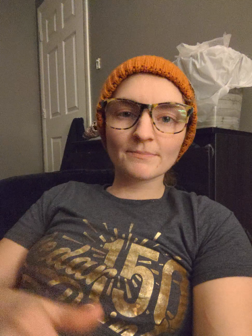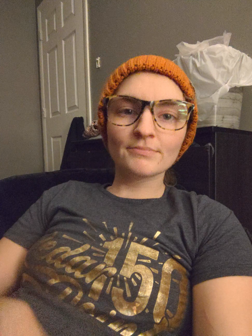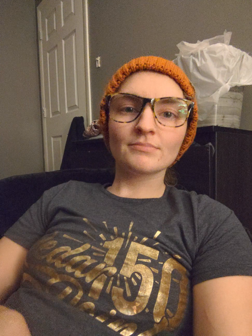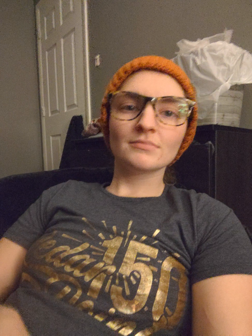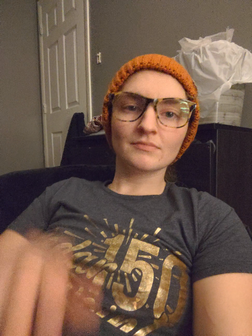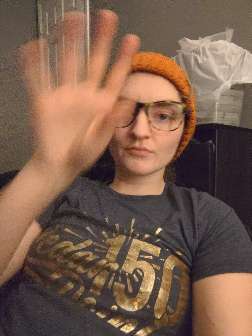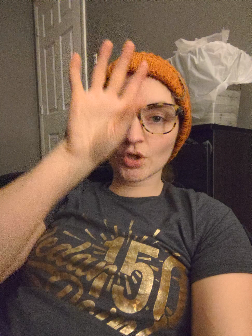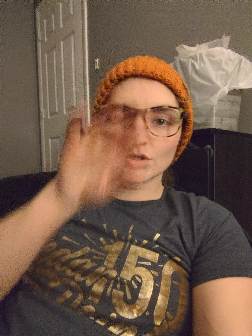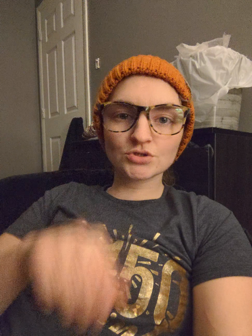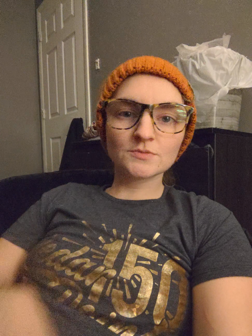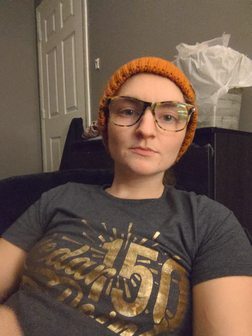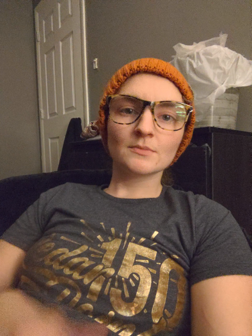fireman